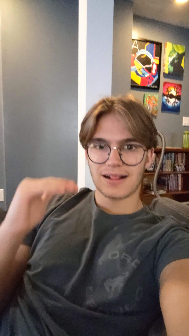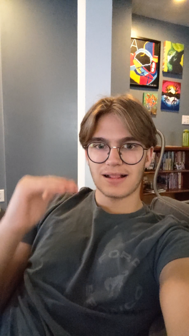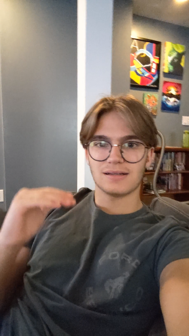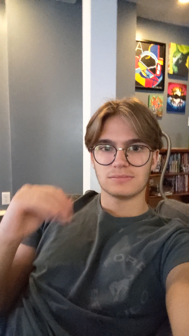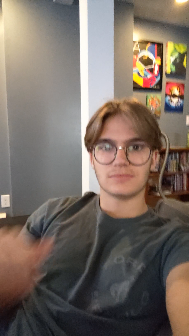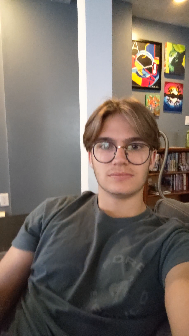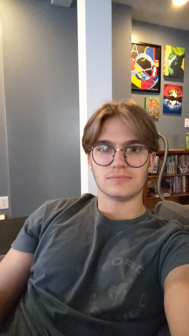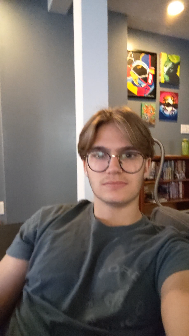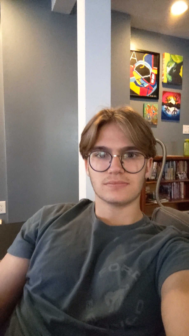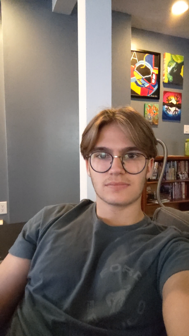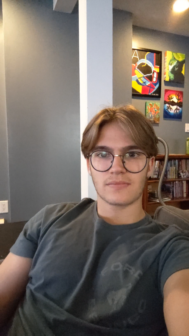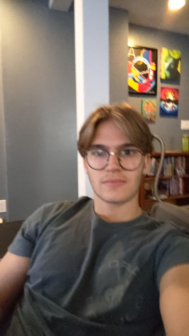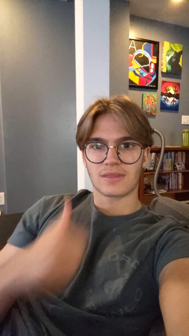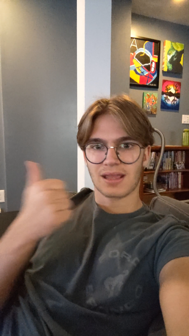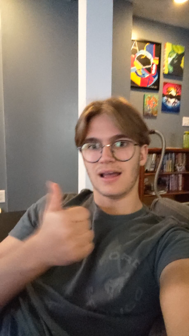chase